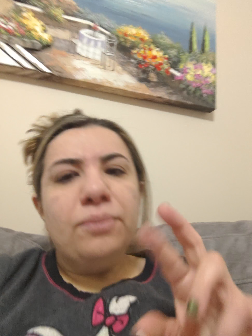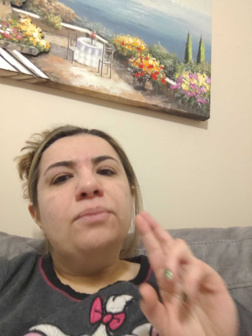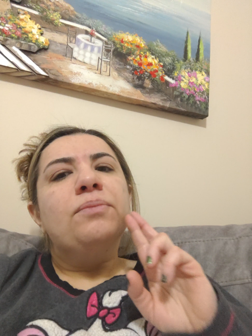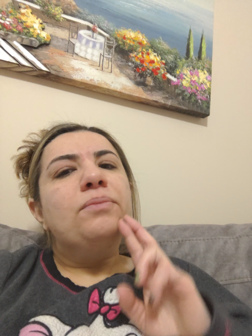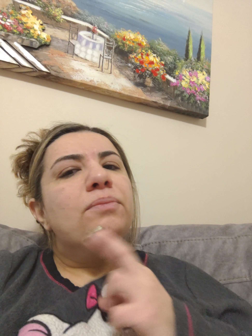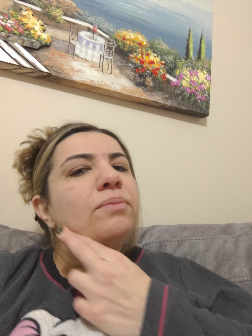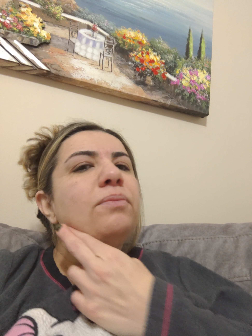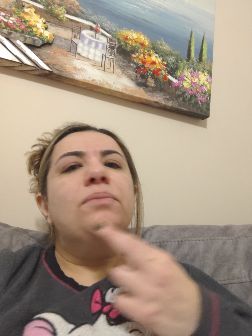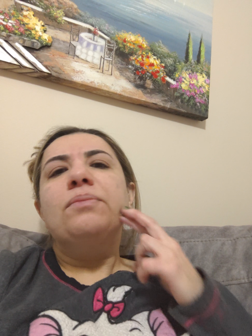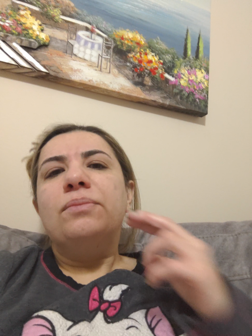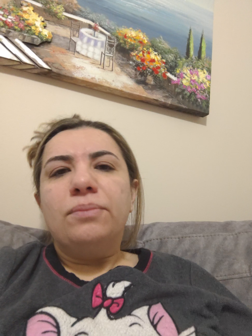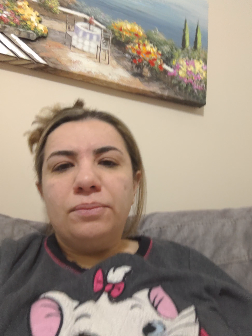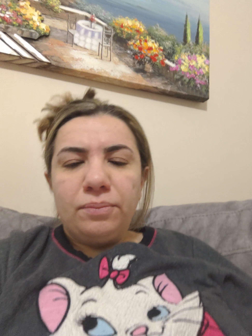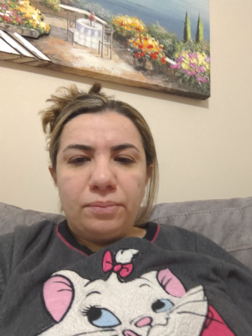chin